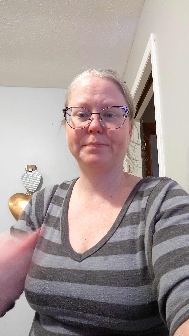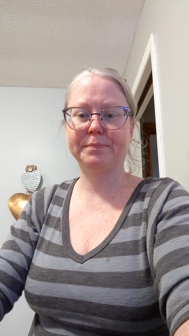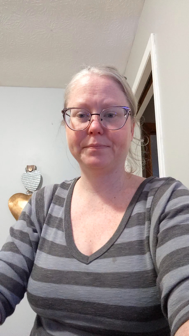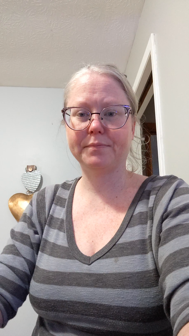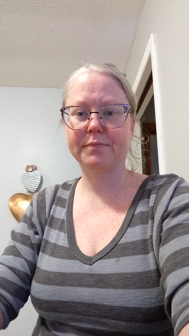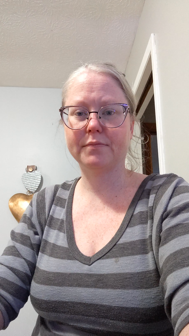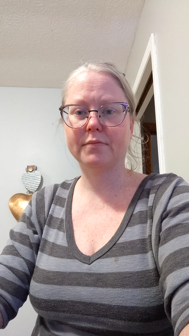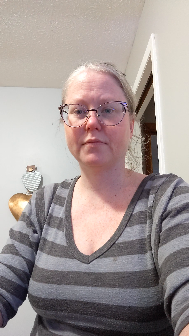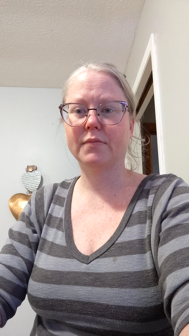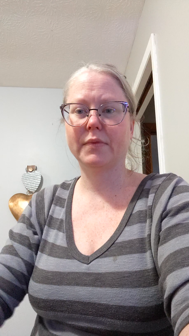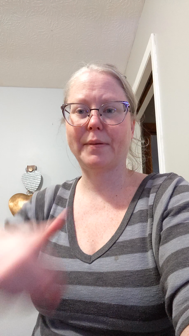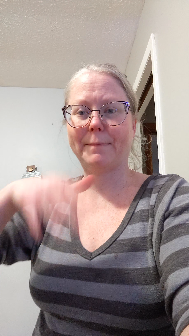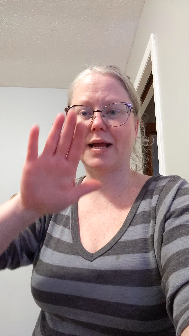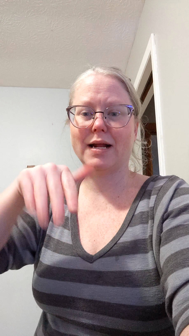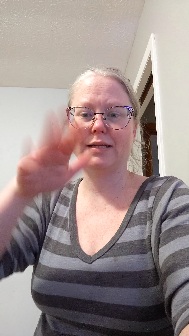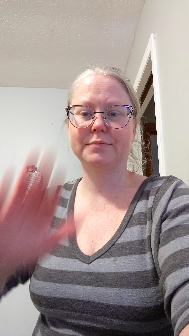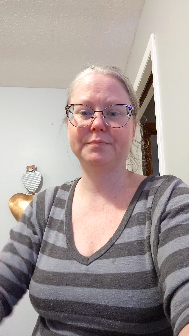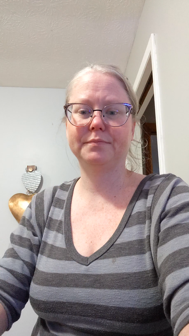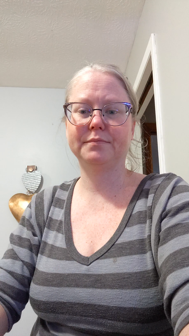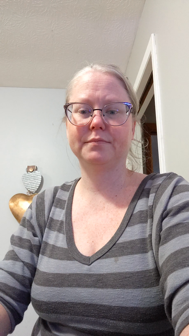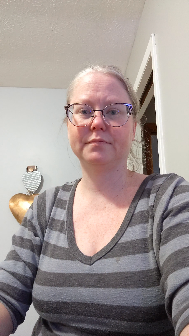paint